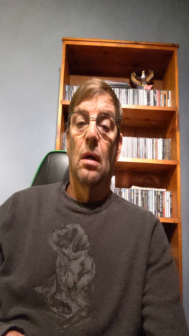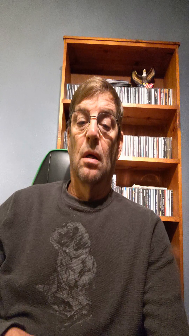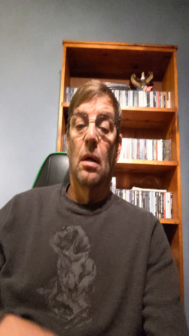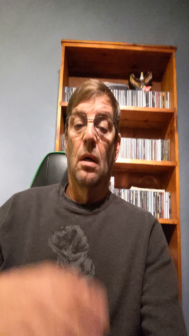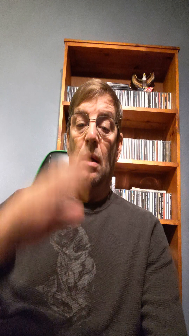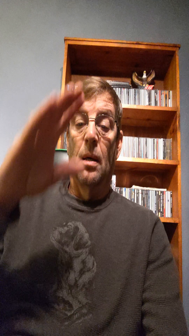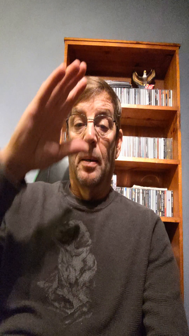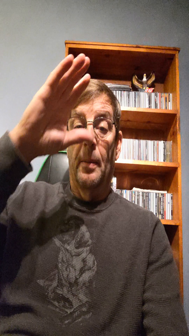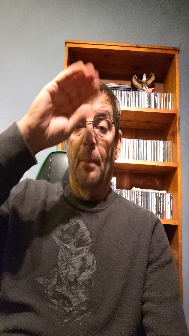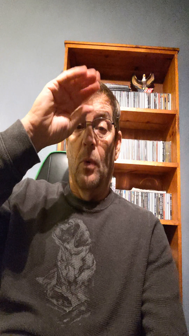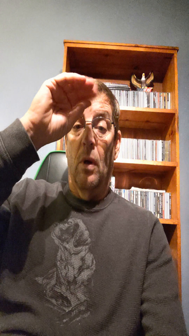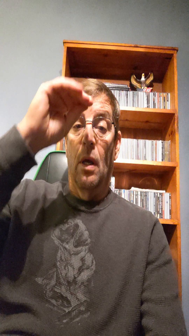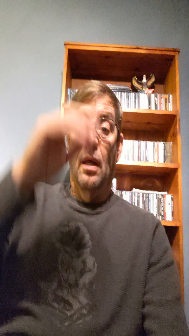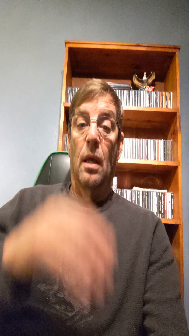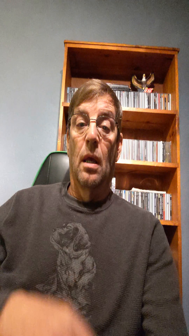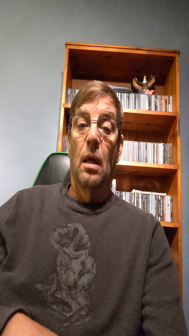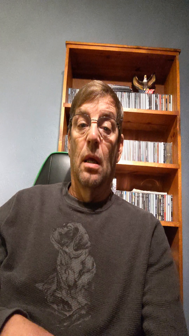boy